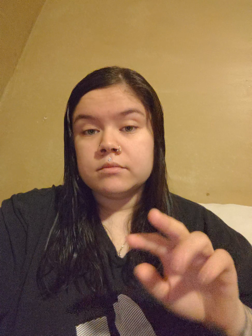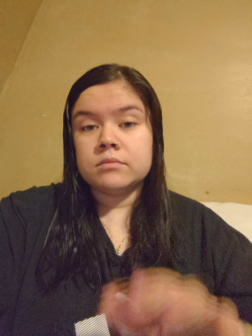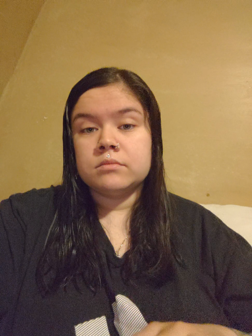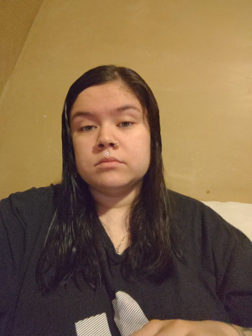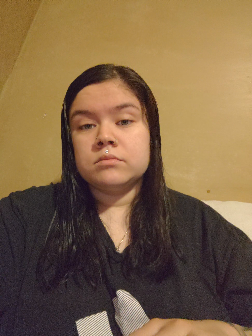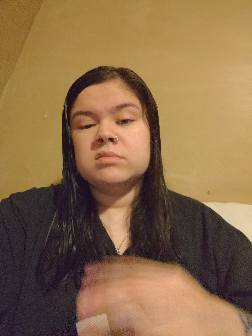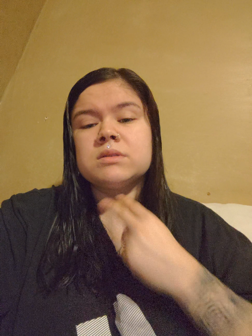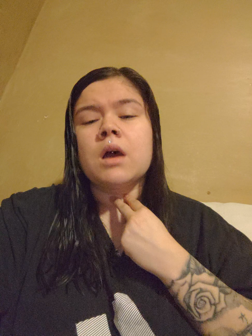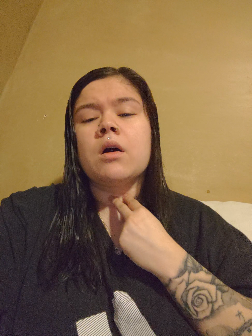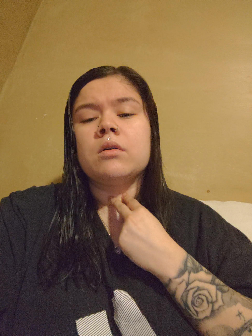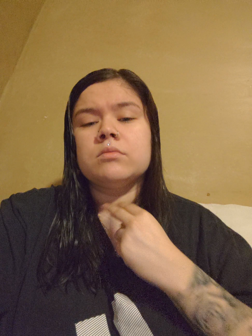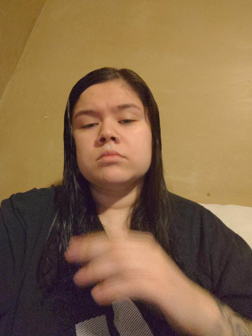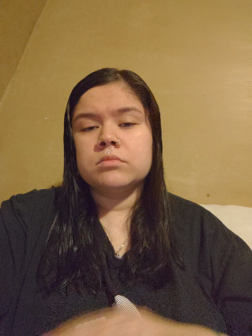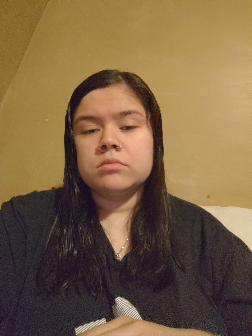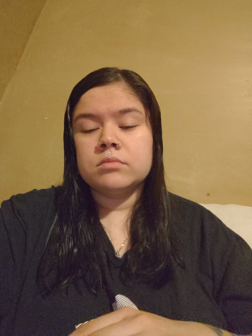stuck